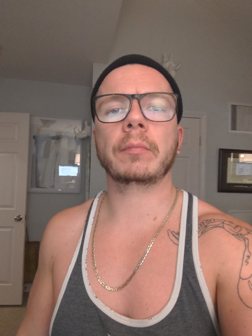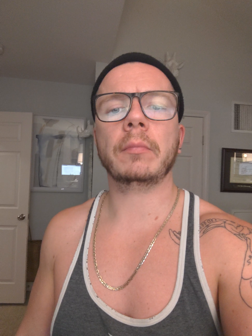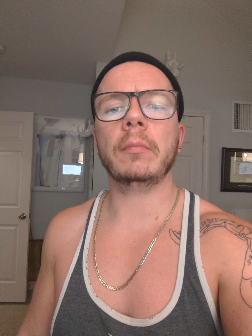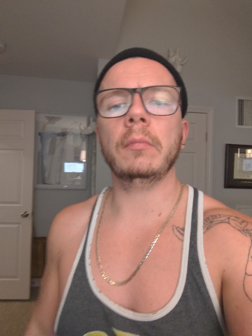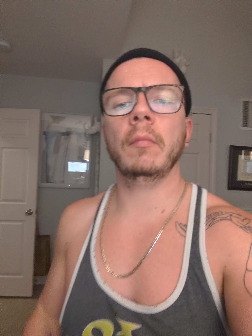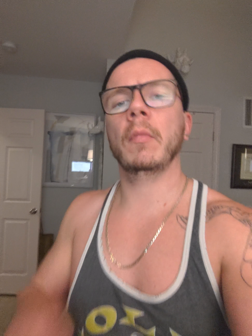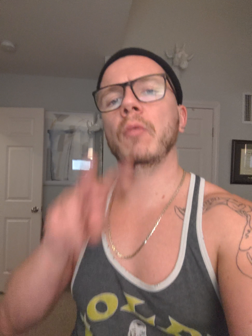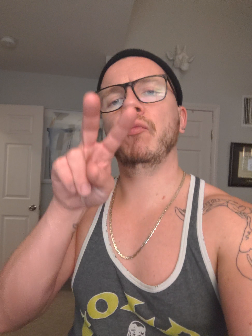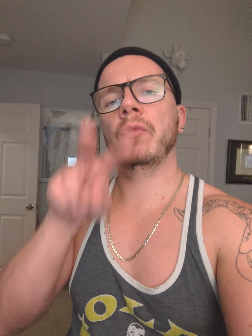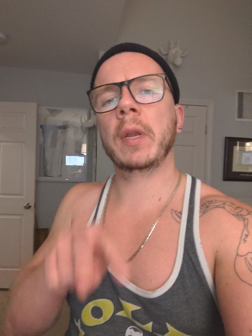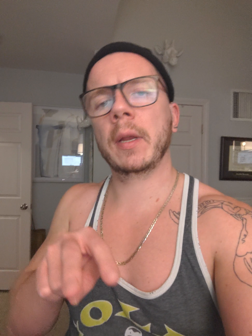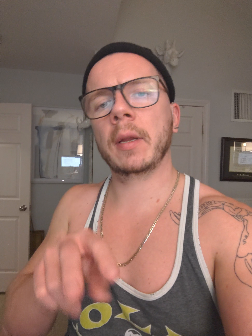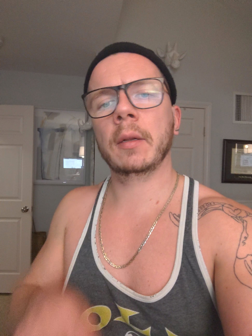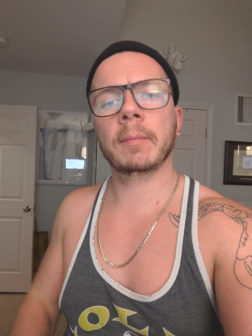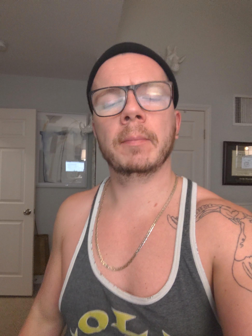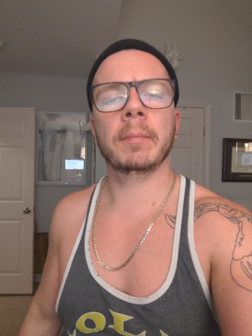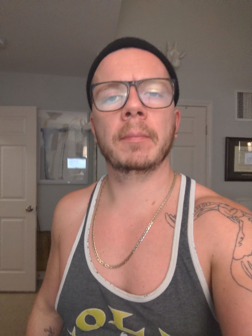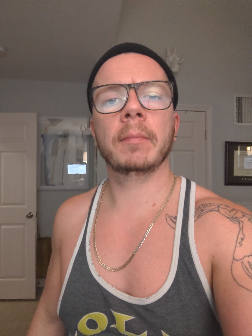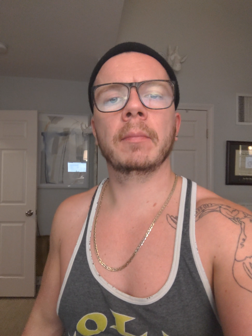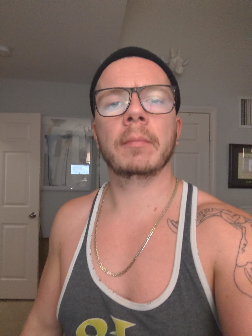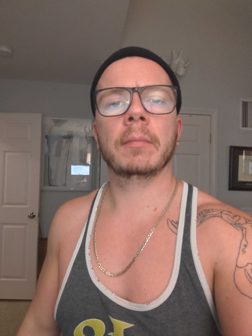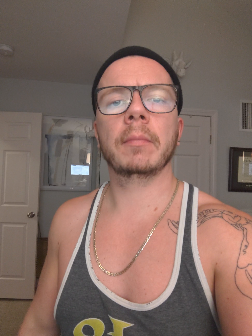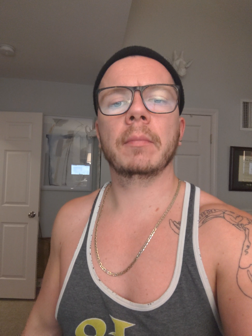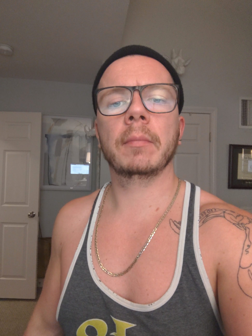read